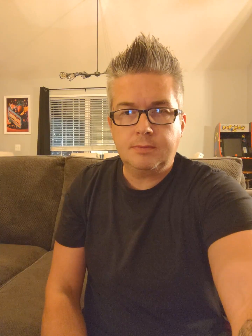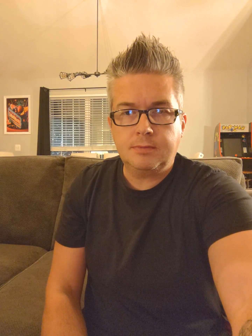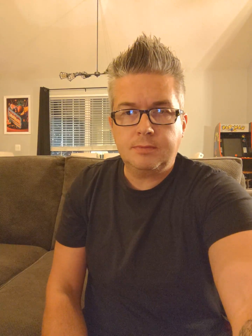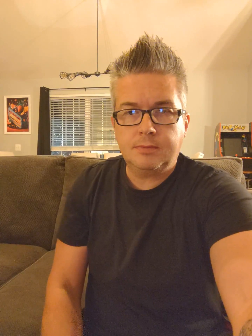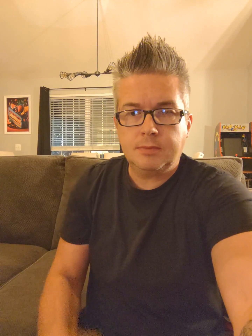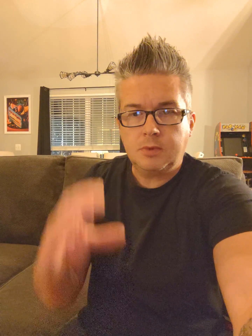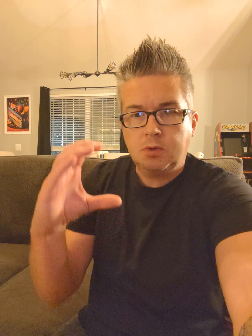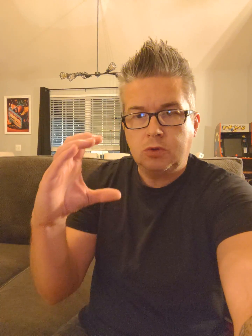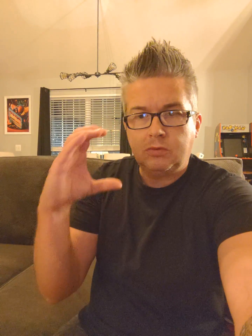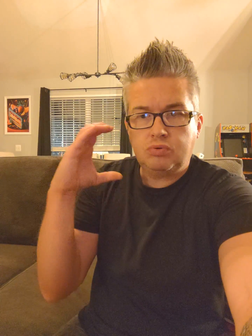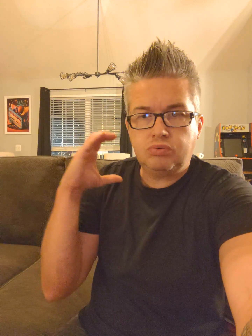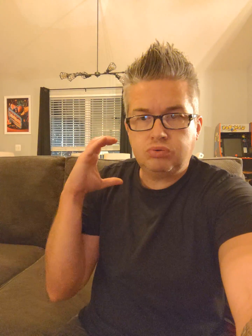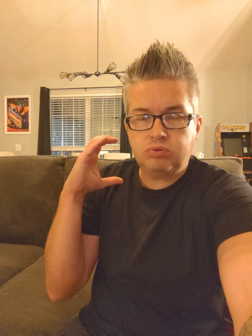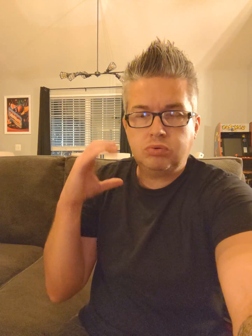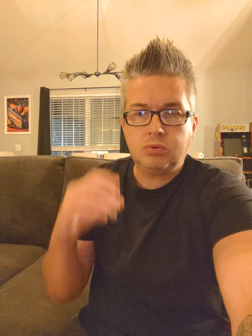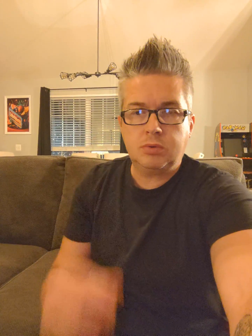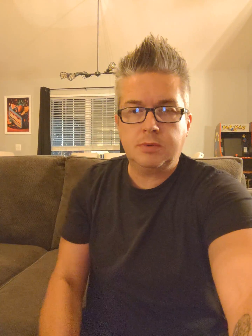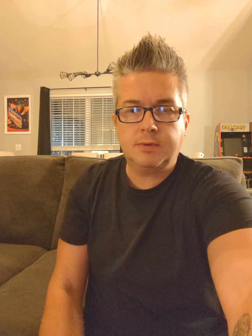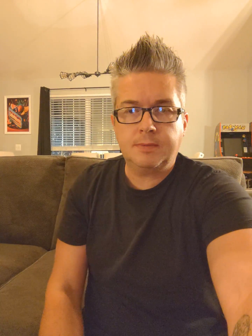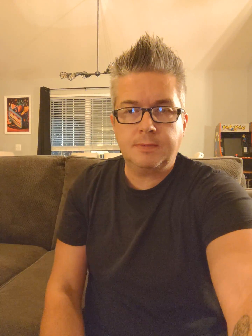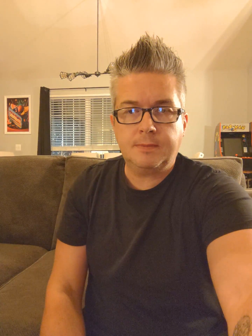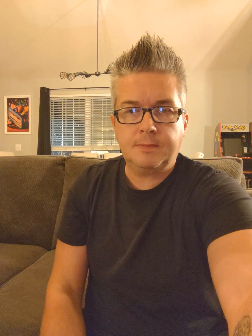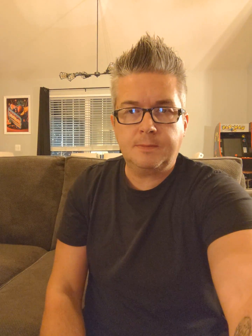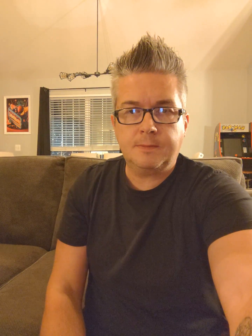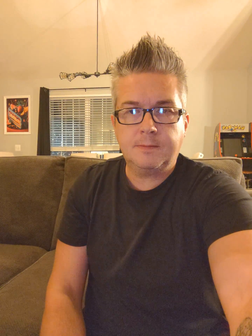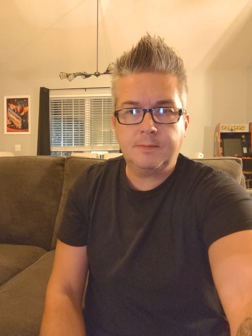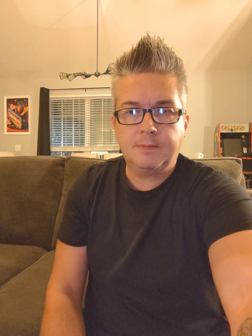bus